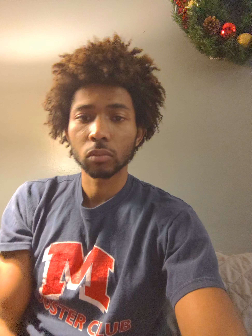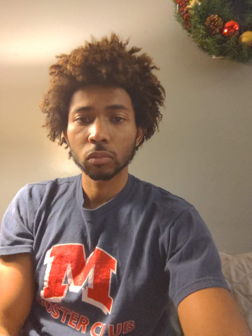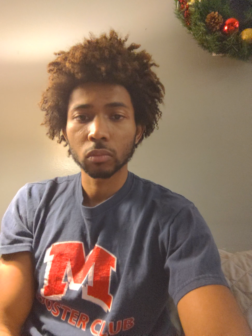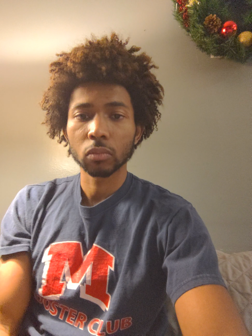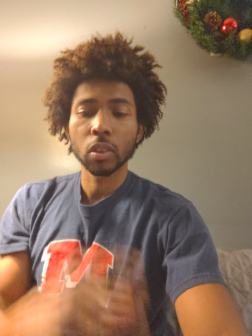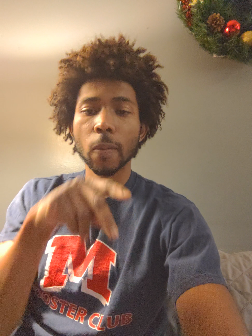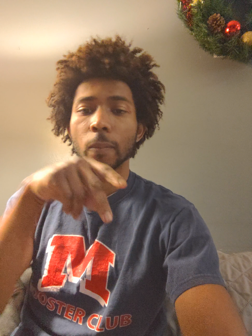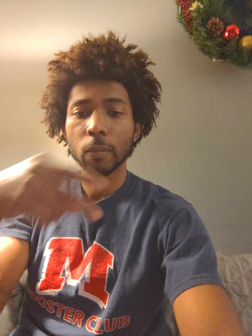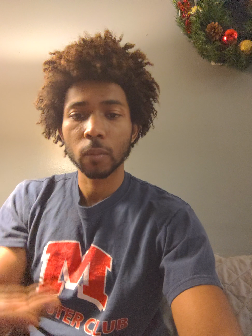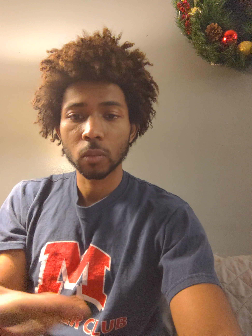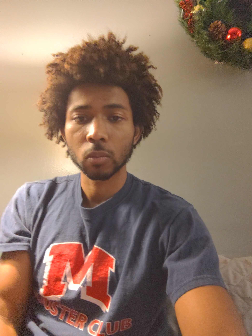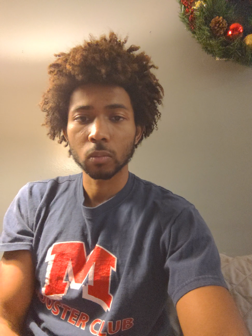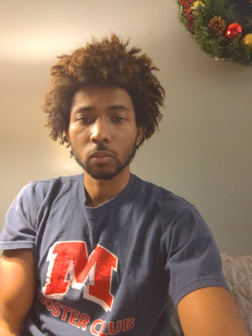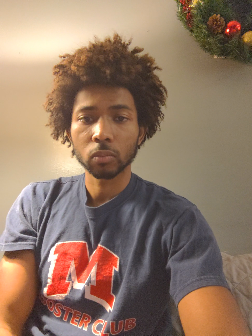fall